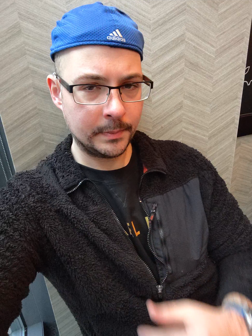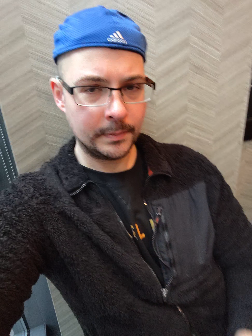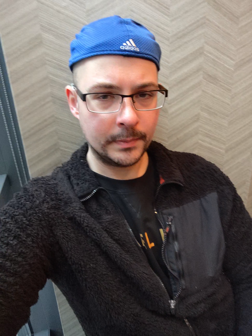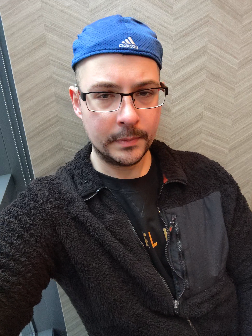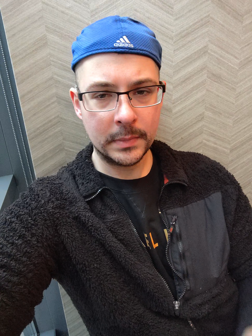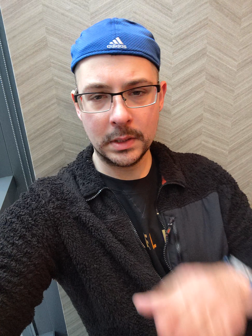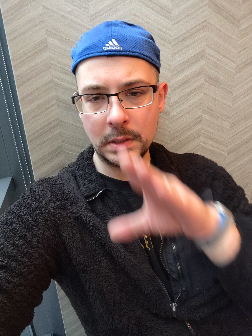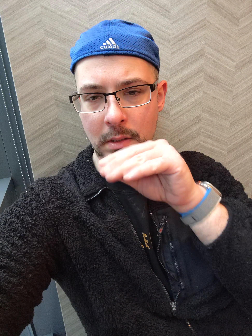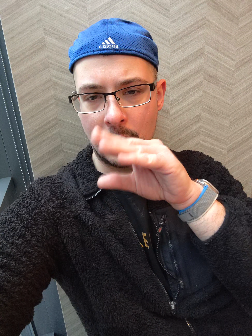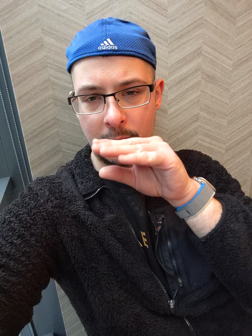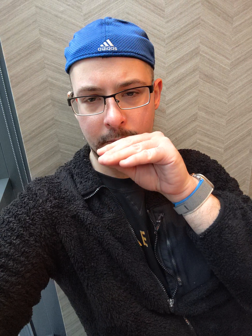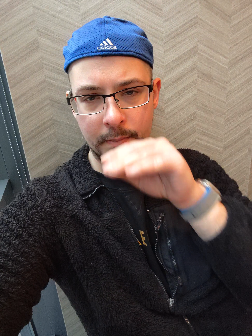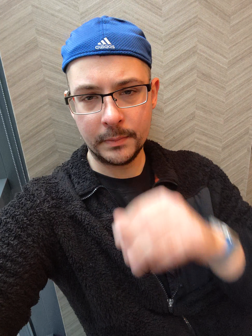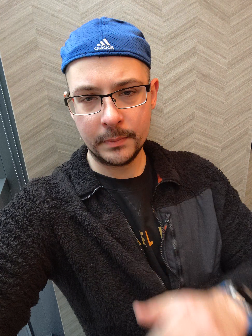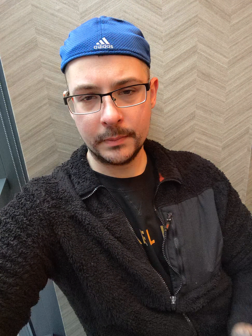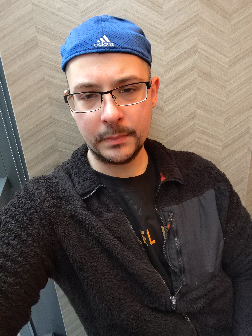duck